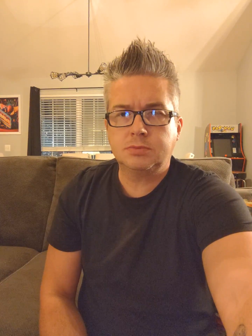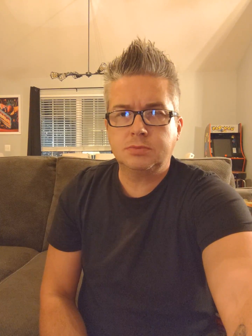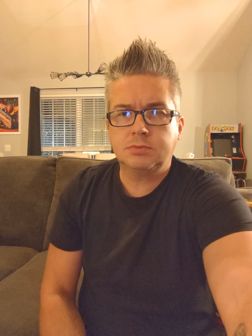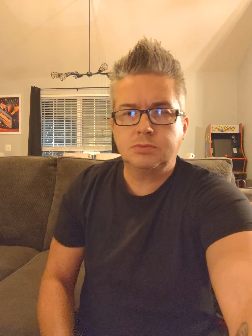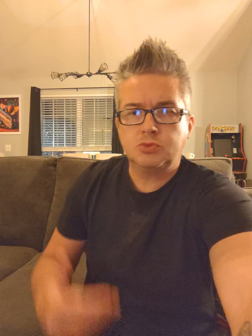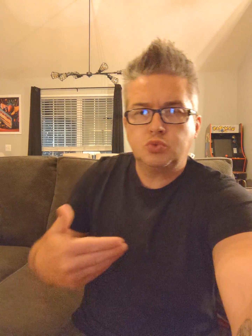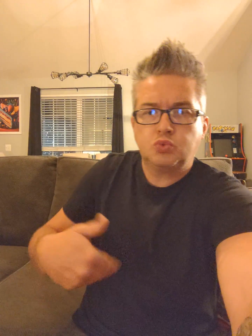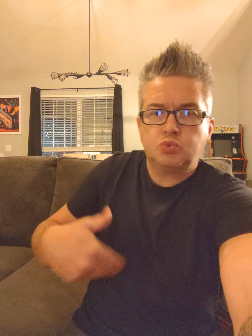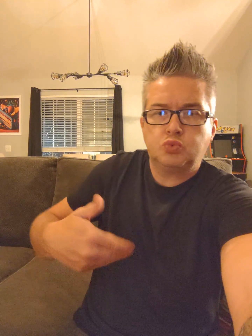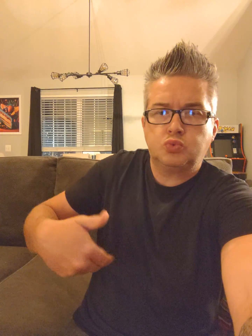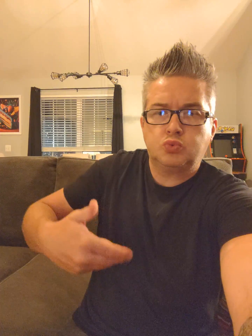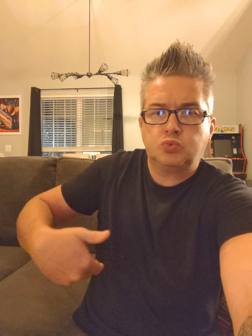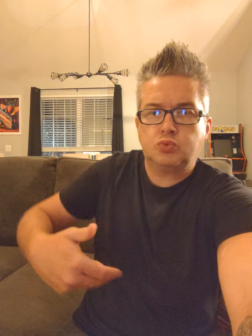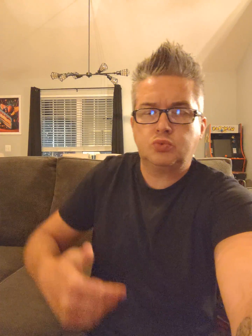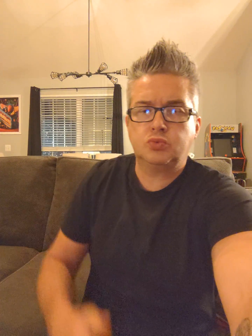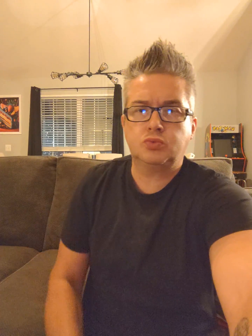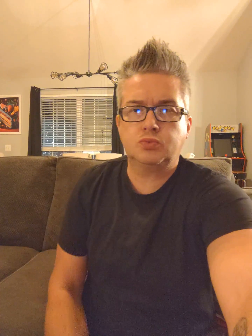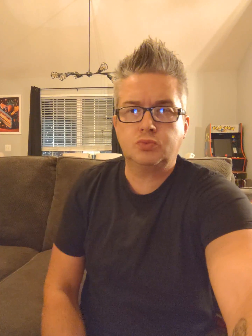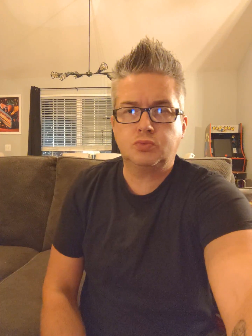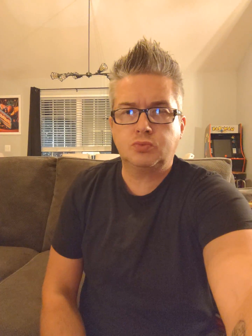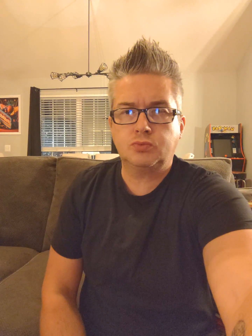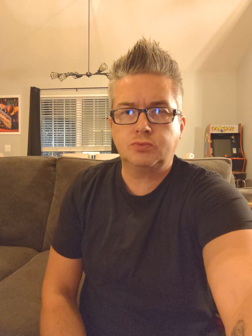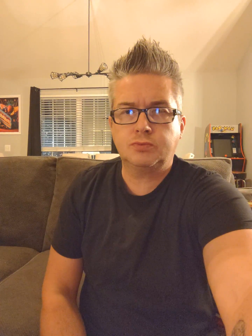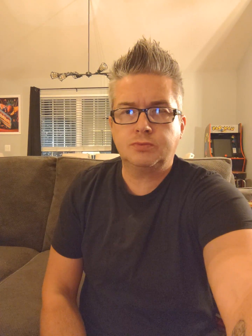shorts